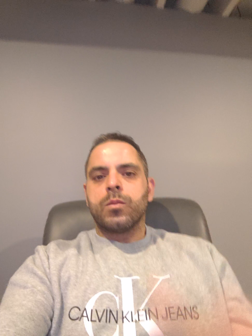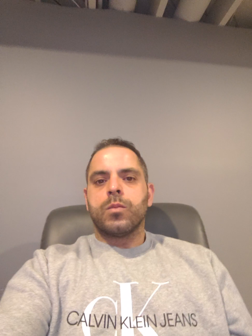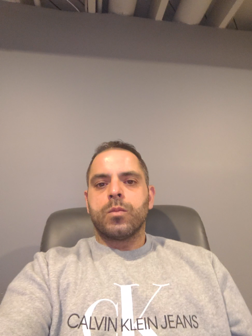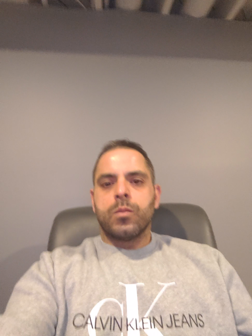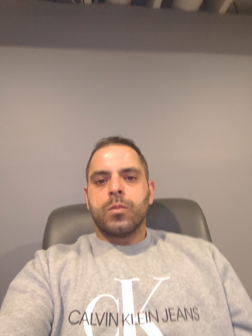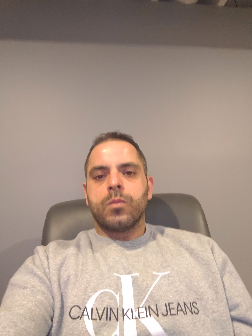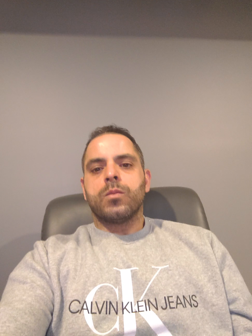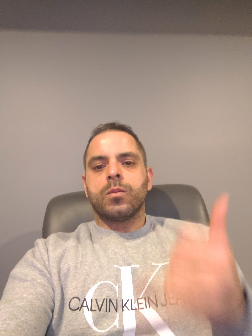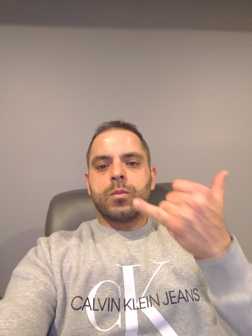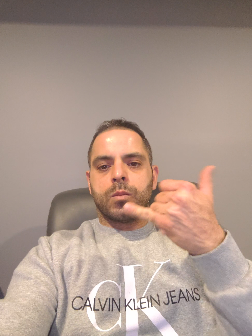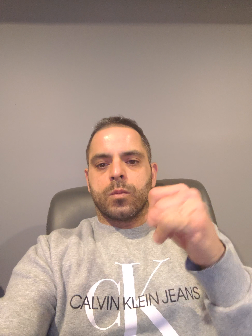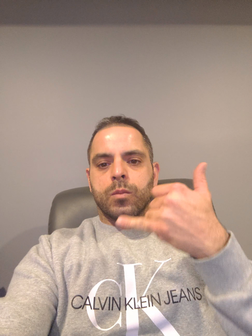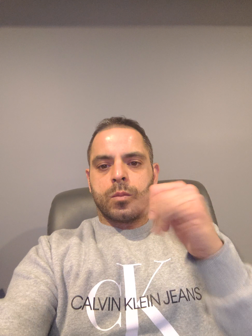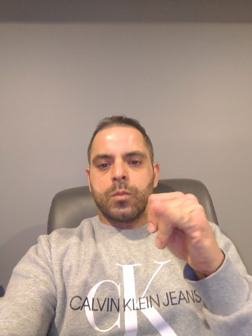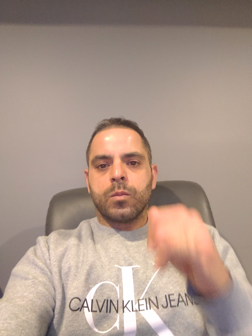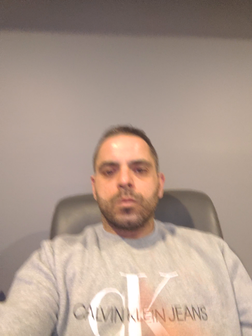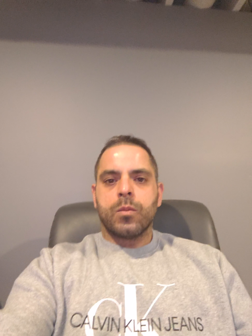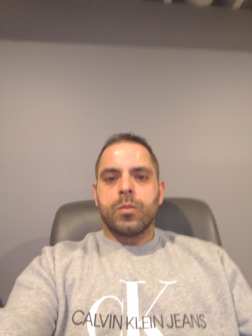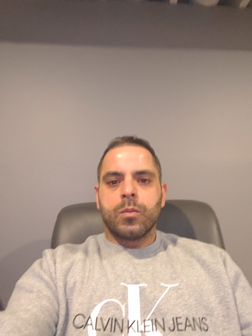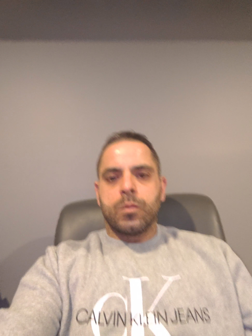yellow